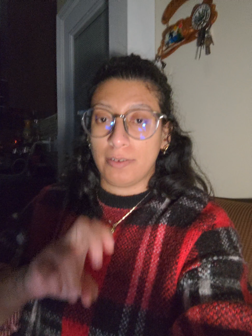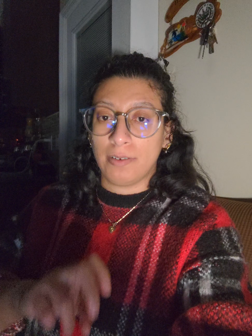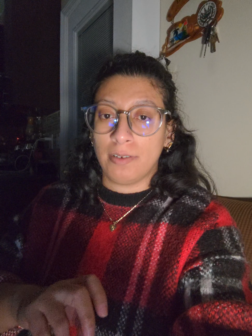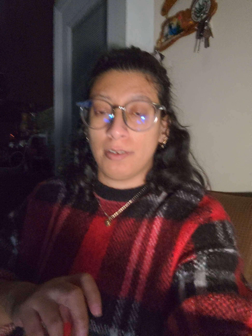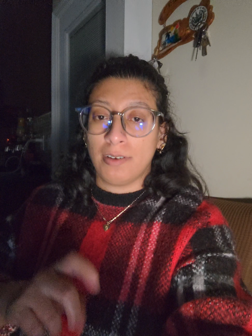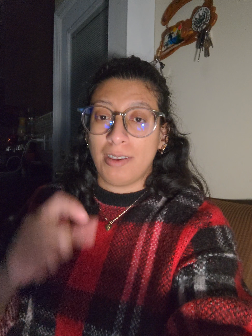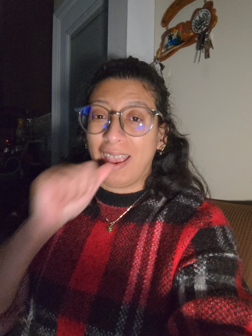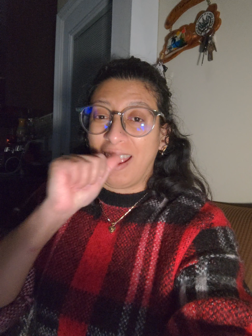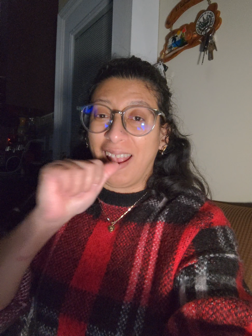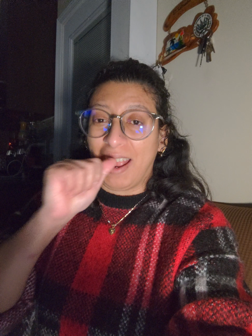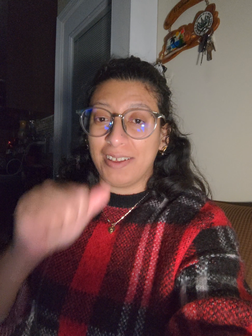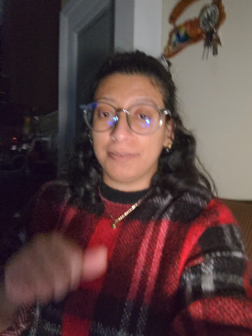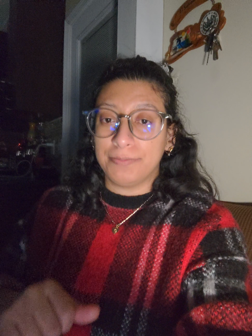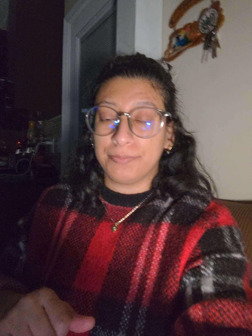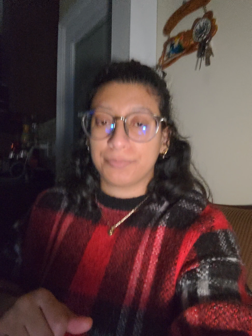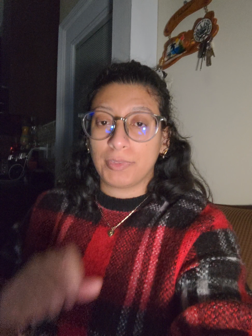nuts